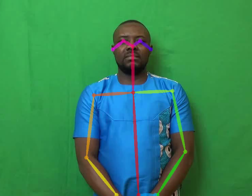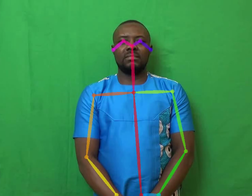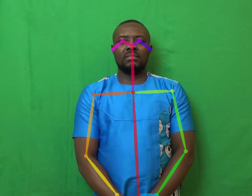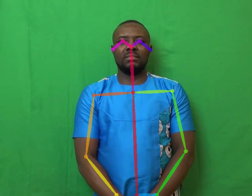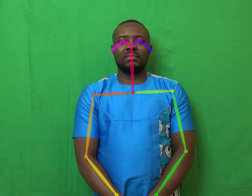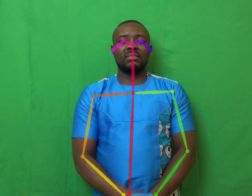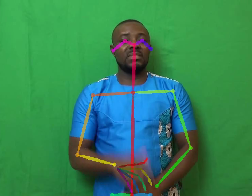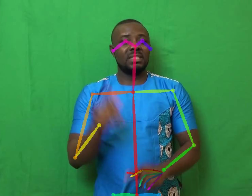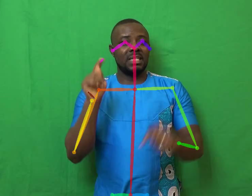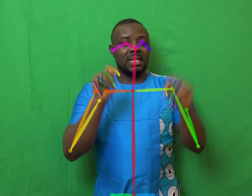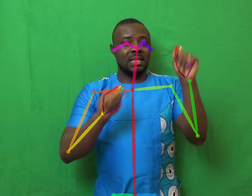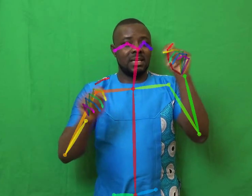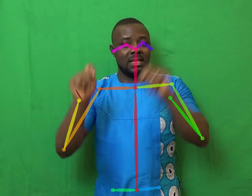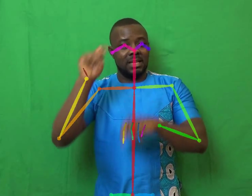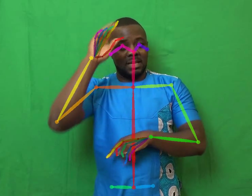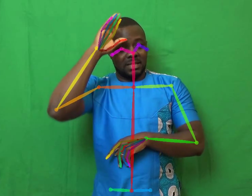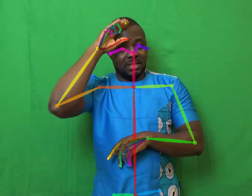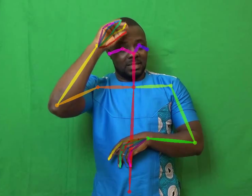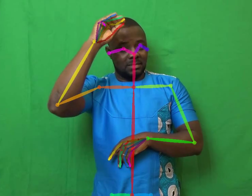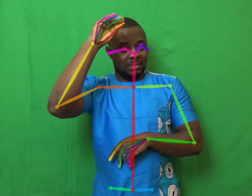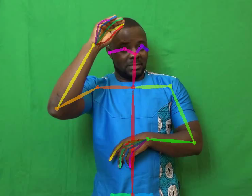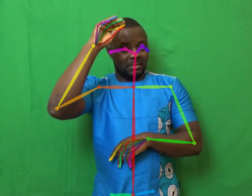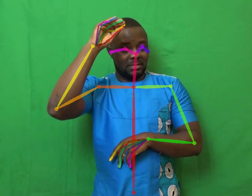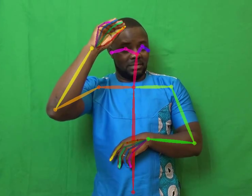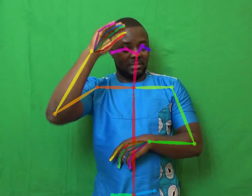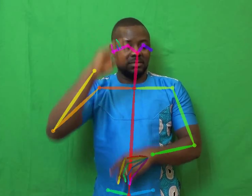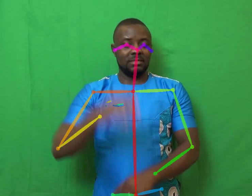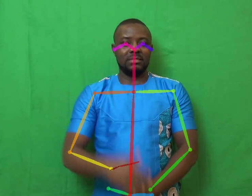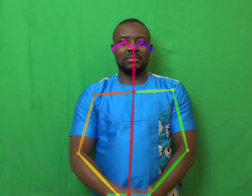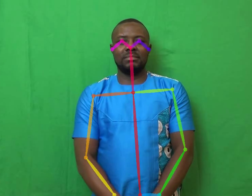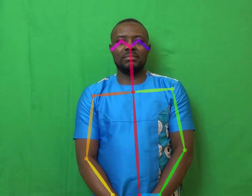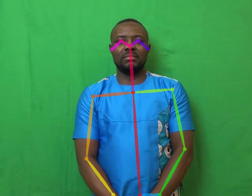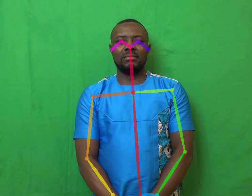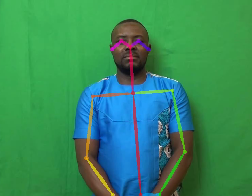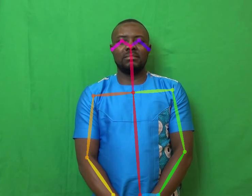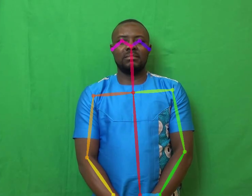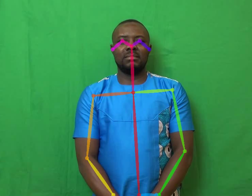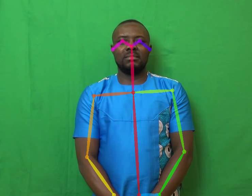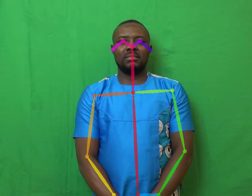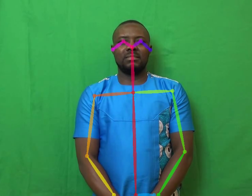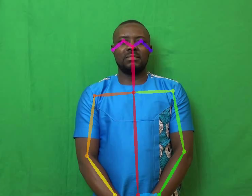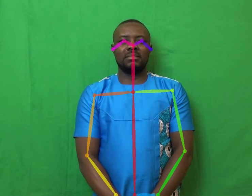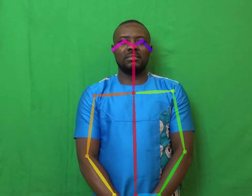Techiman